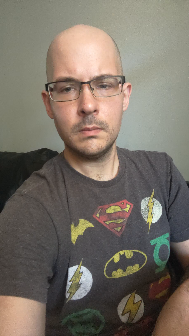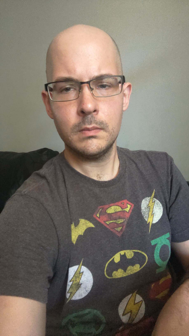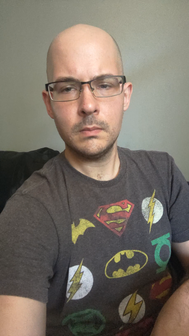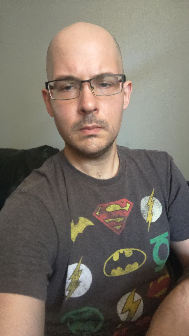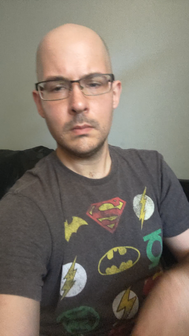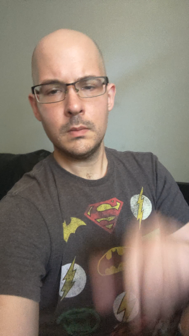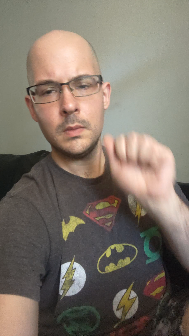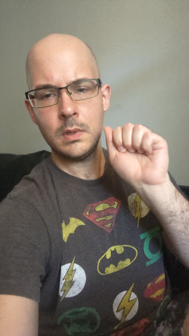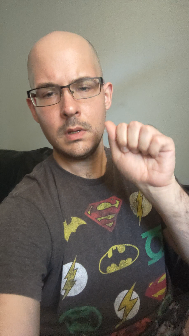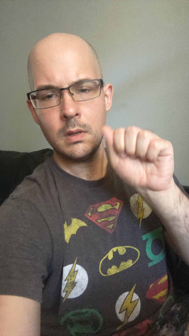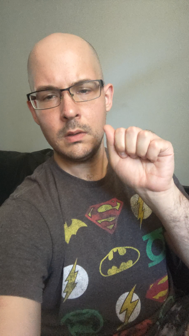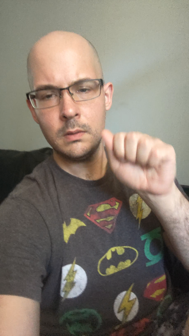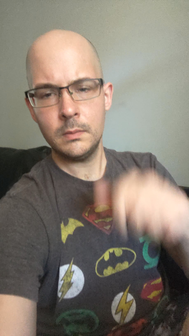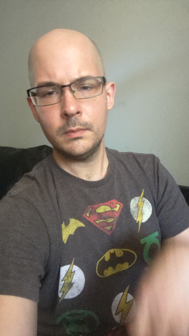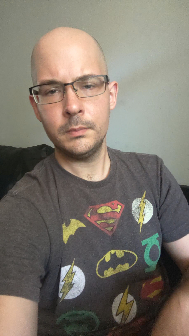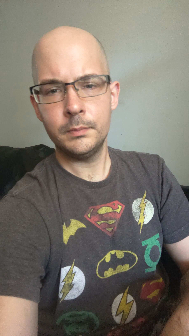knock